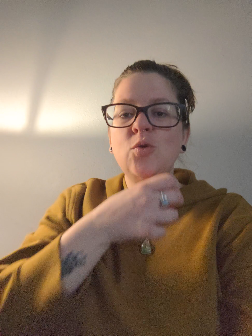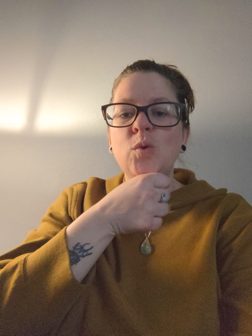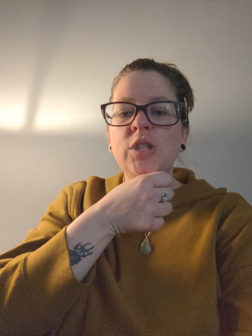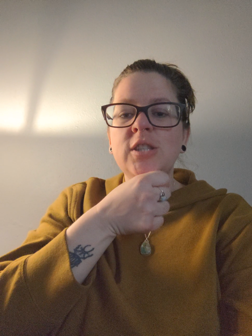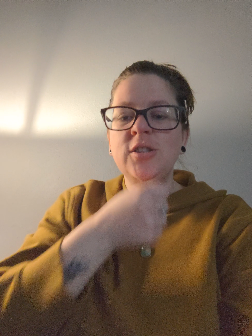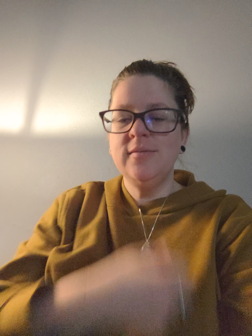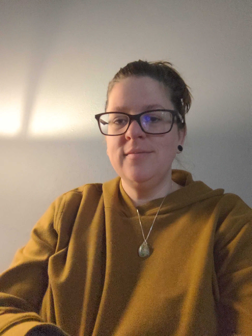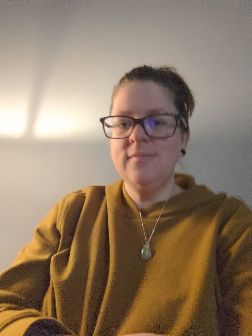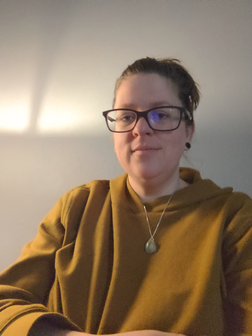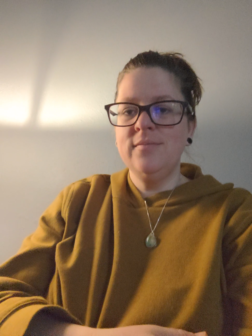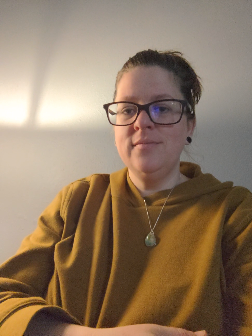orange